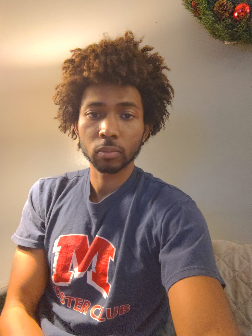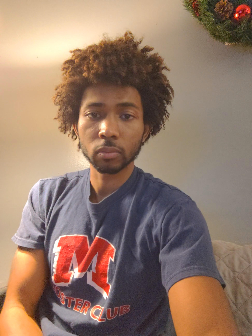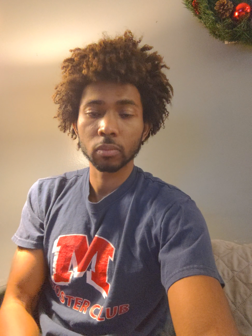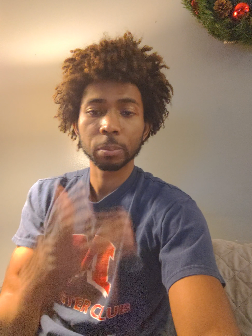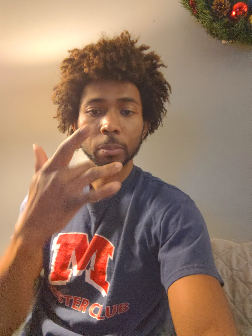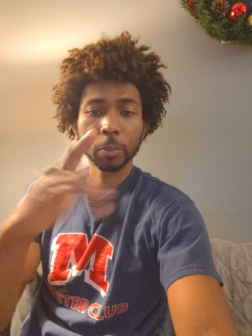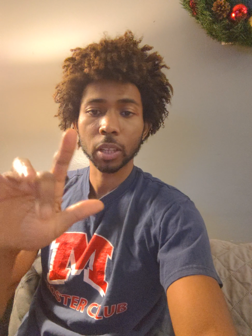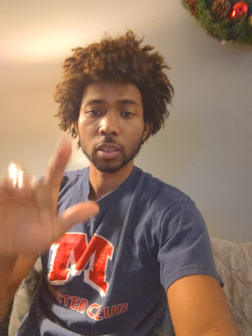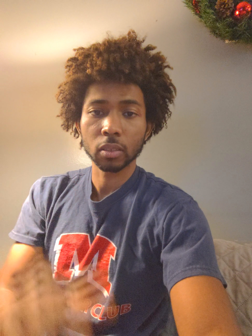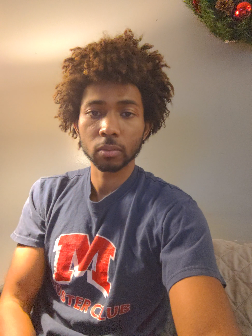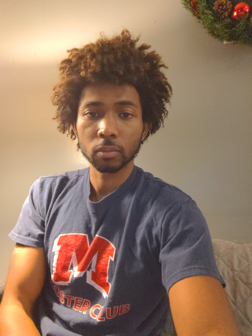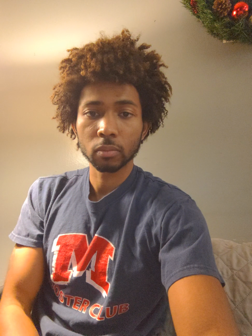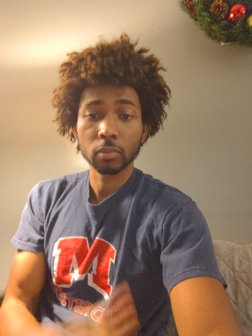empty